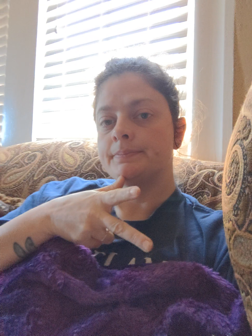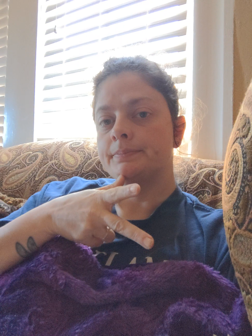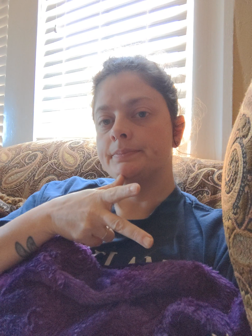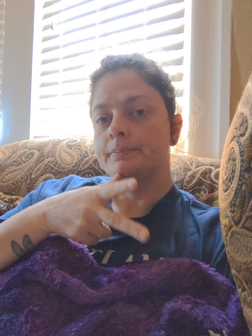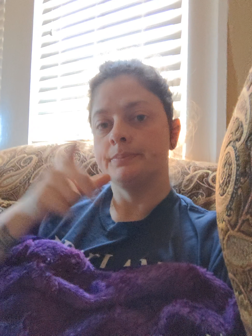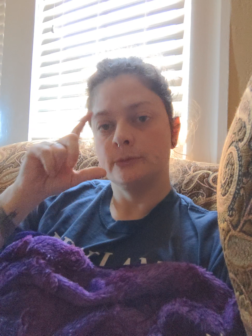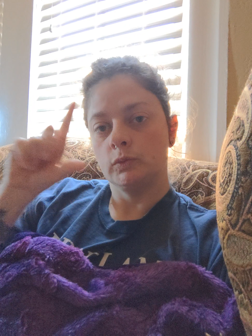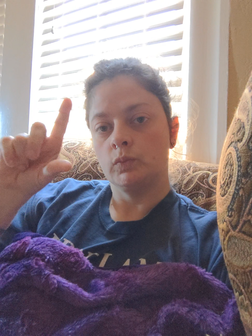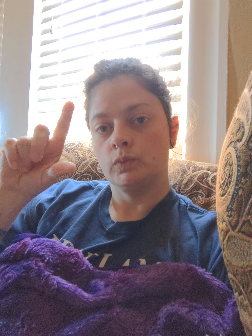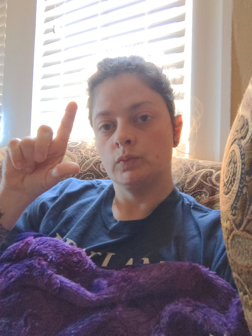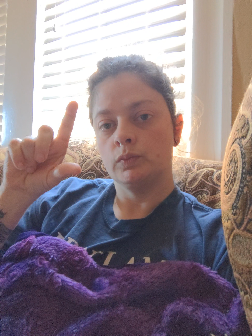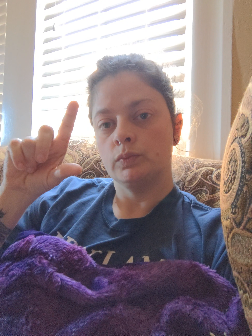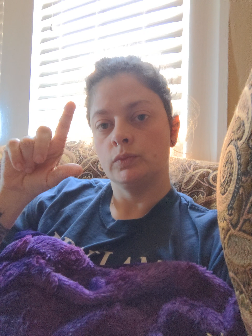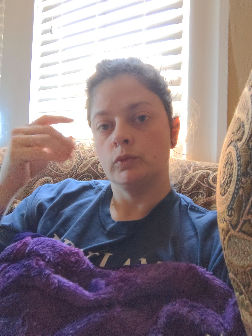moon